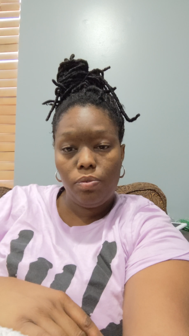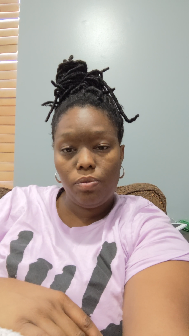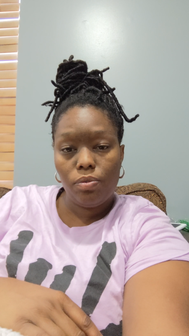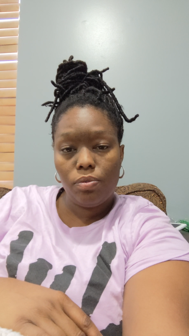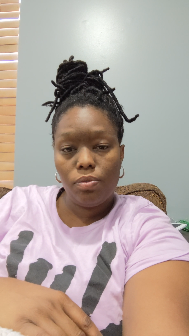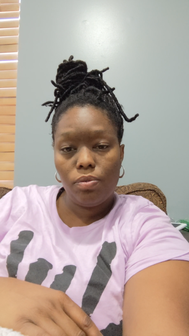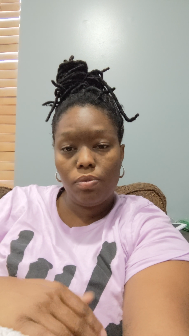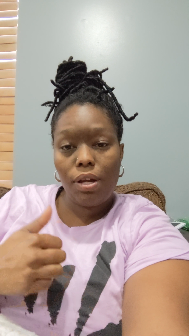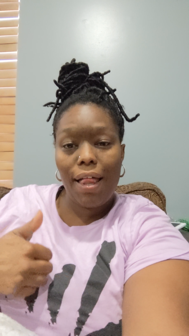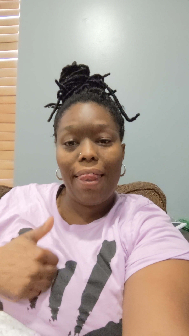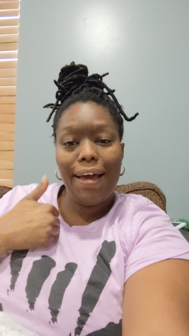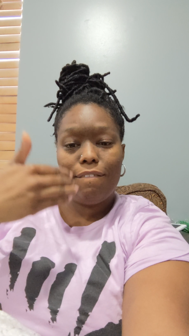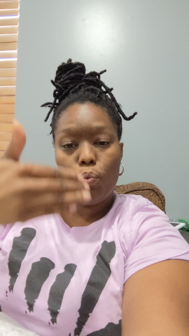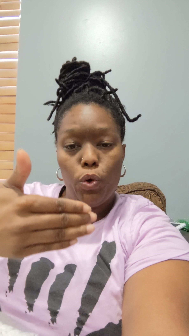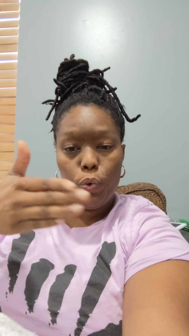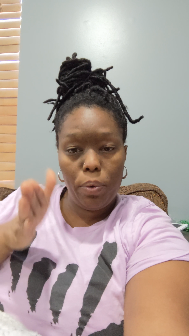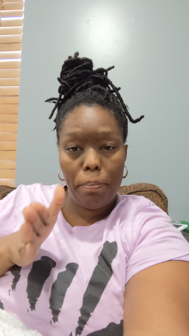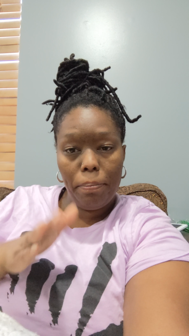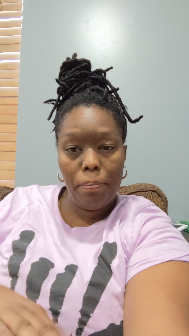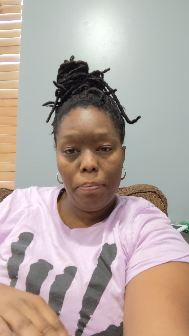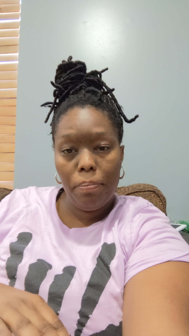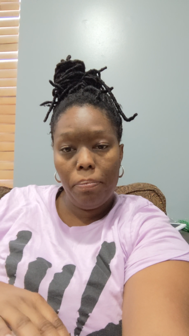living room